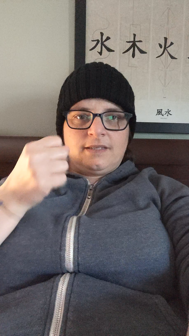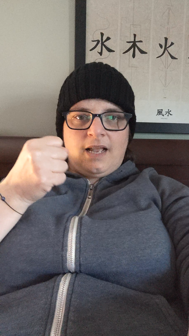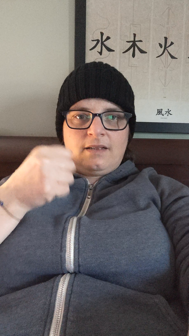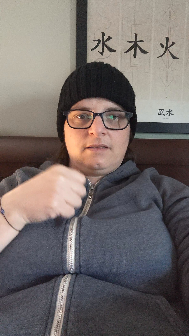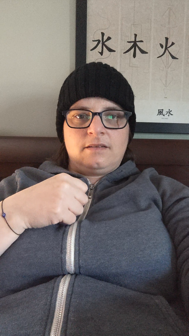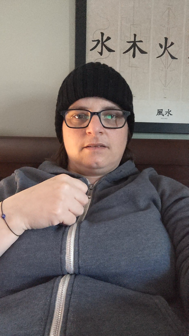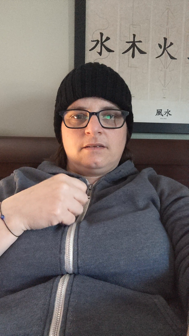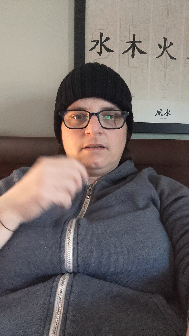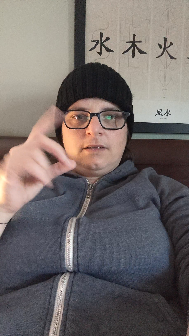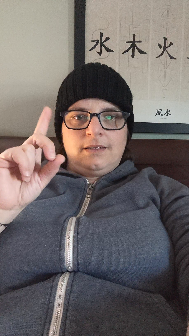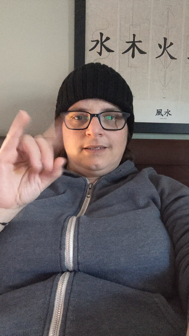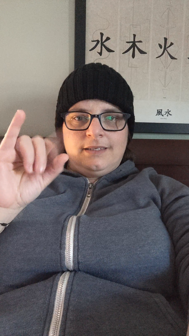did